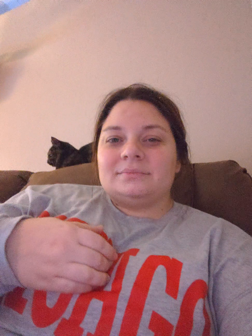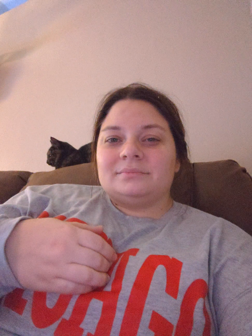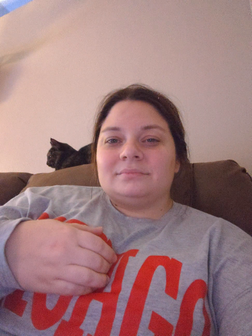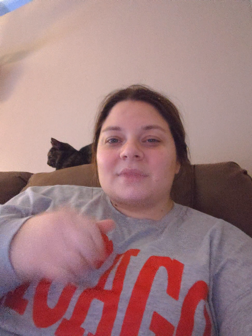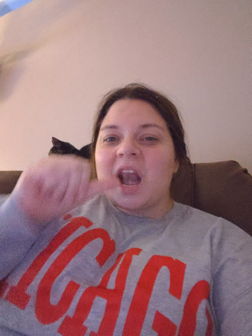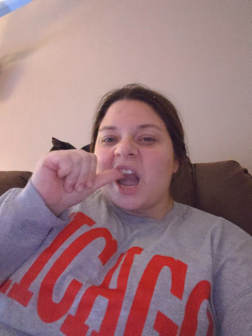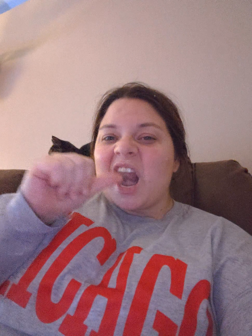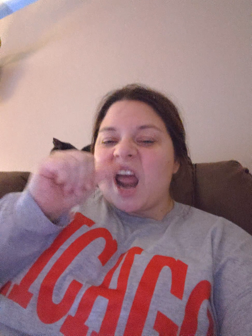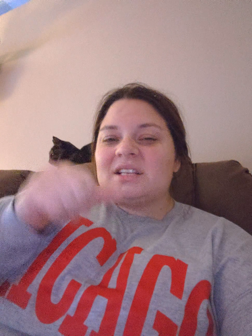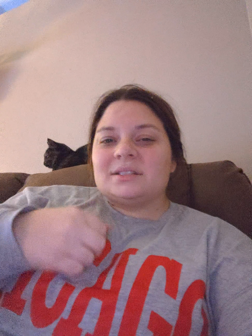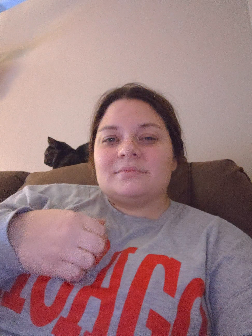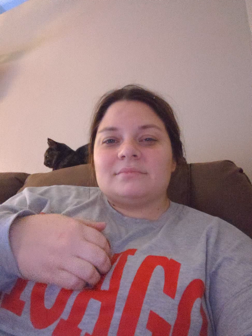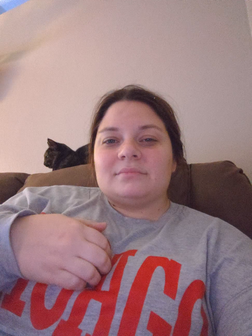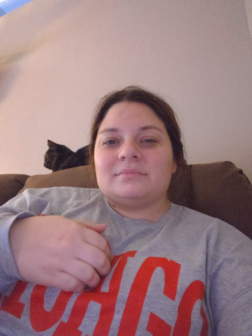nuts